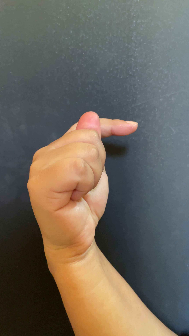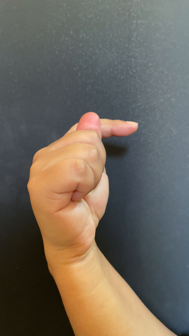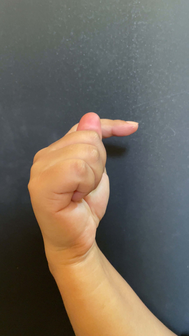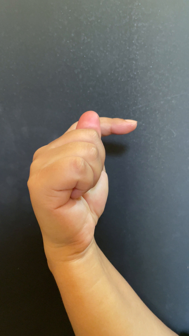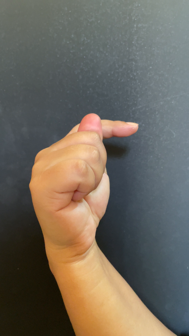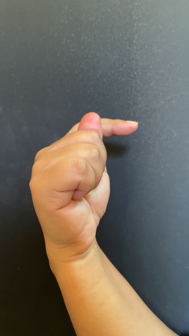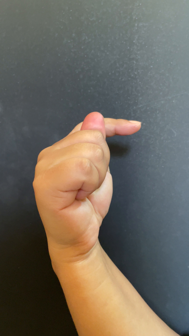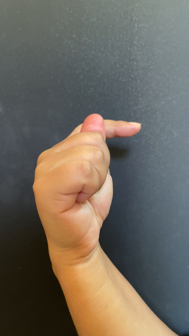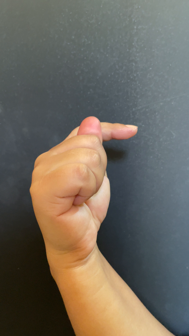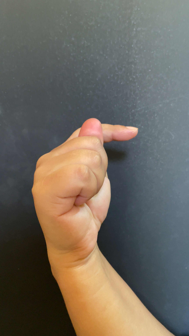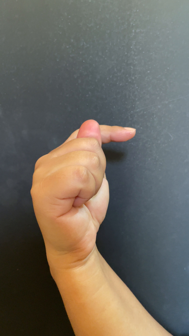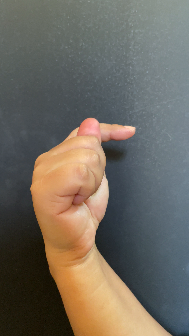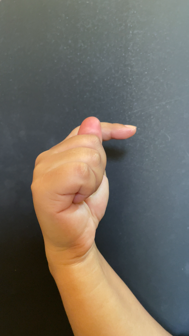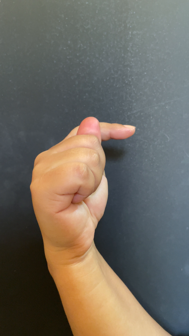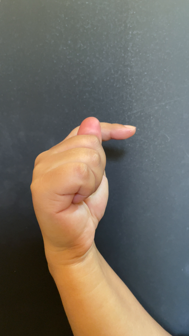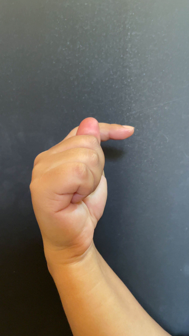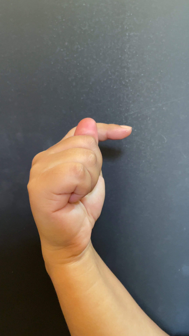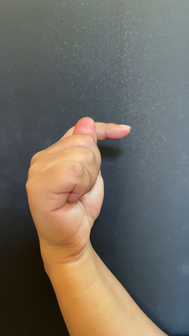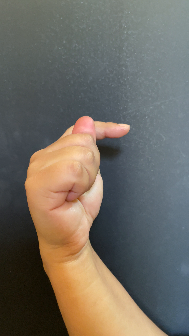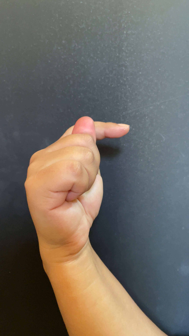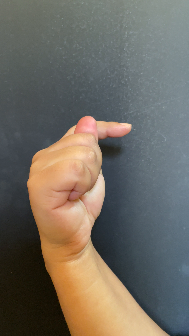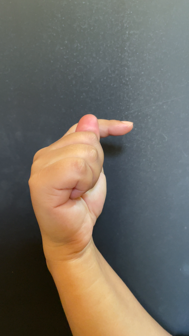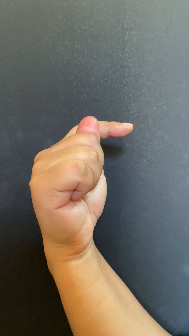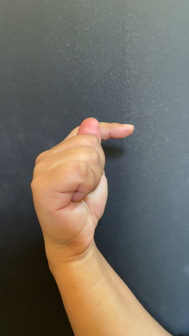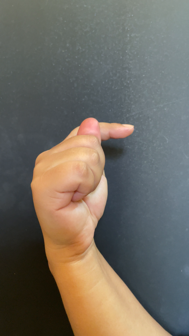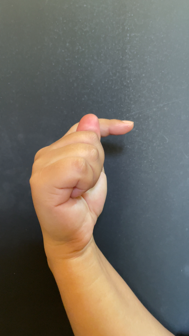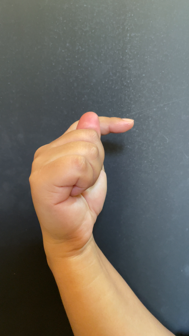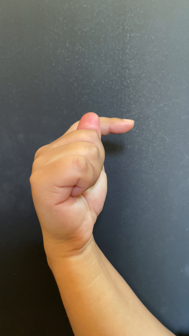क